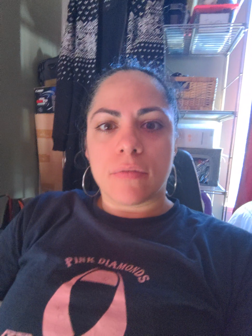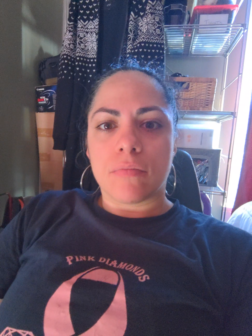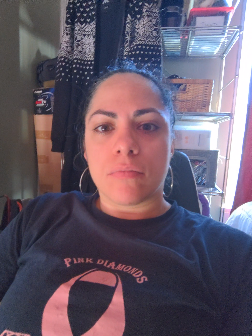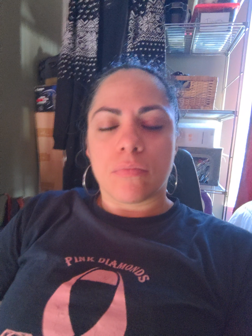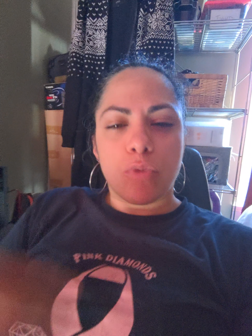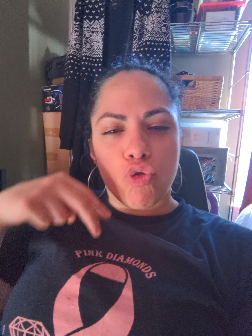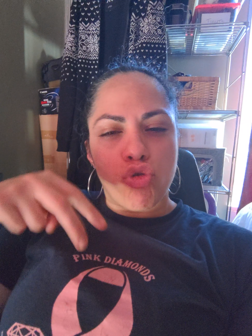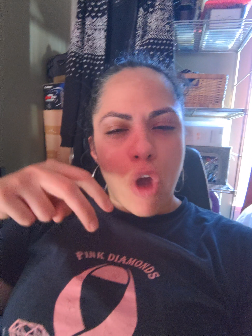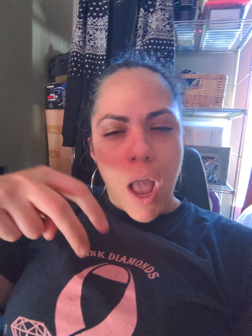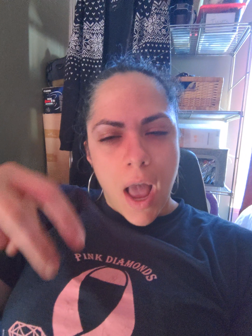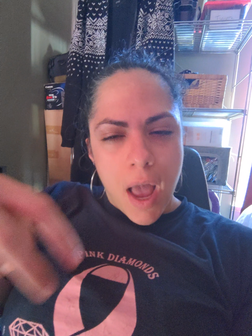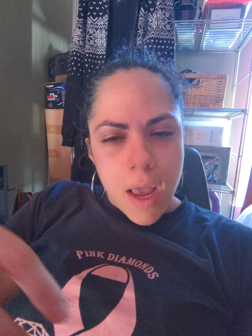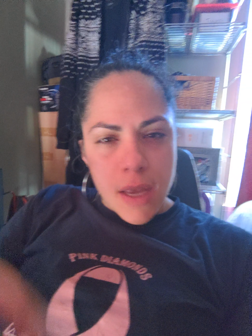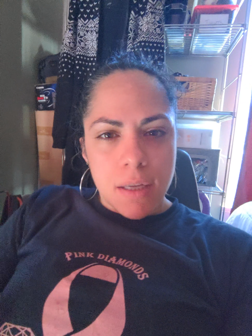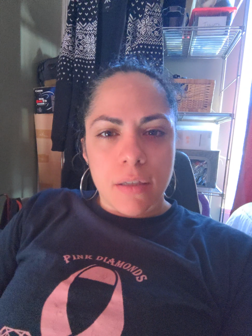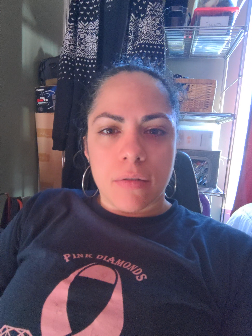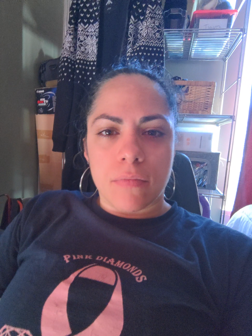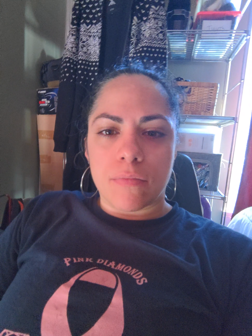ride